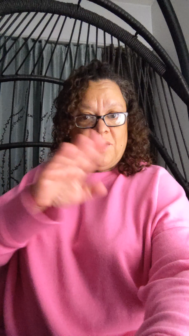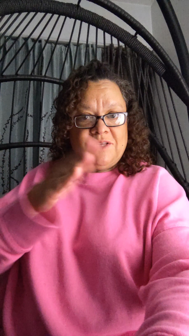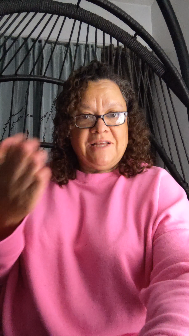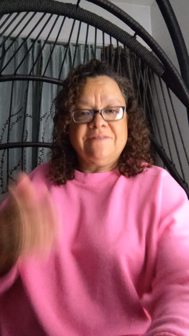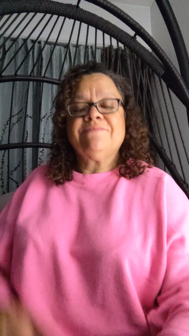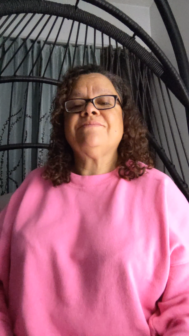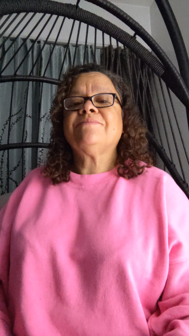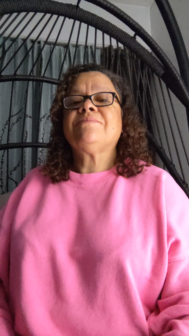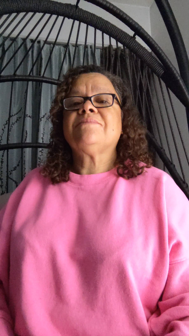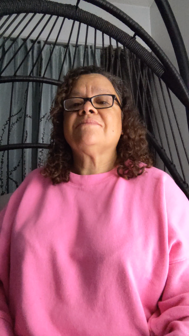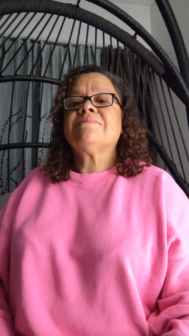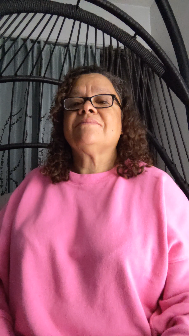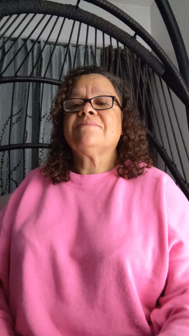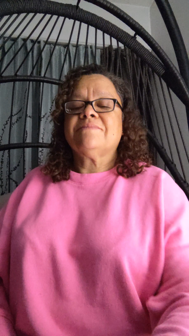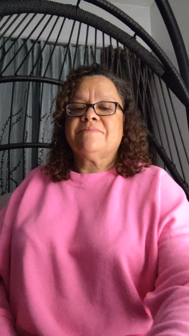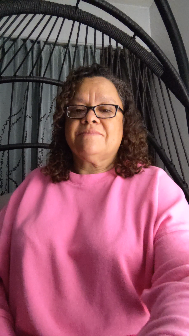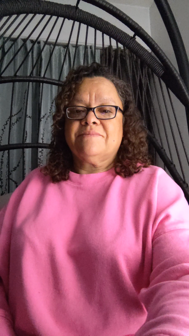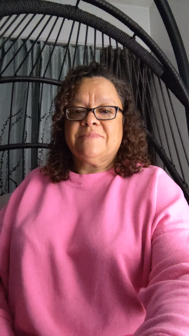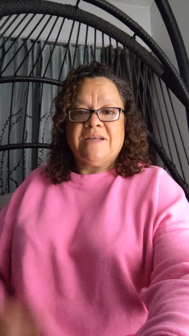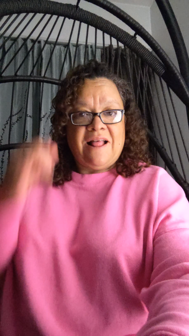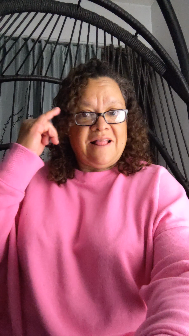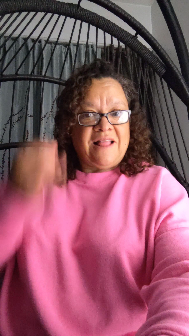last